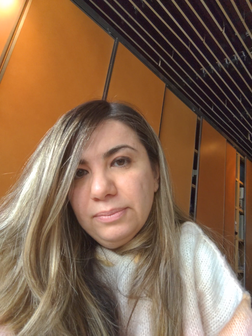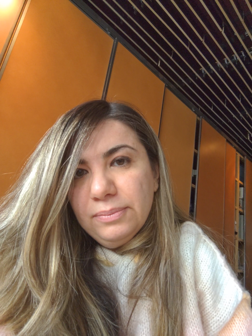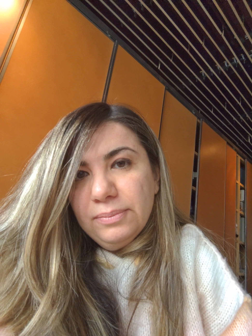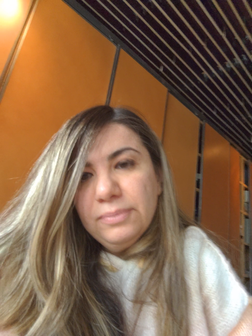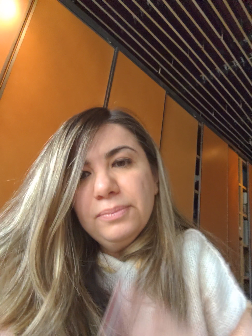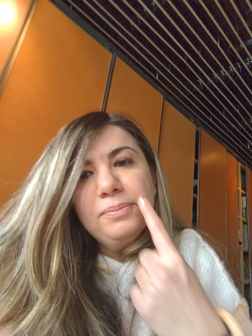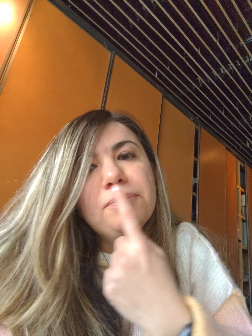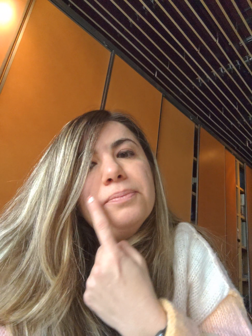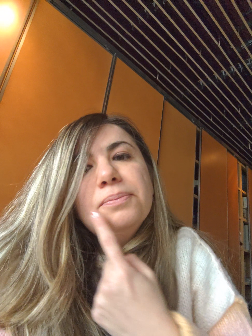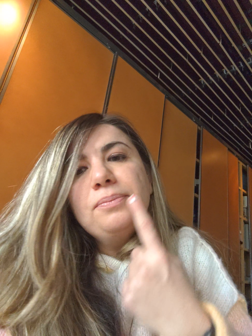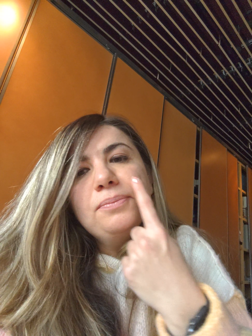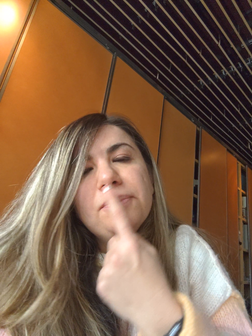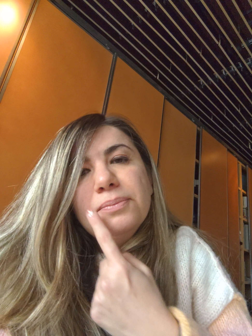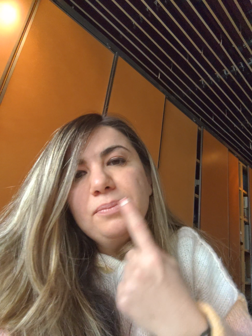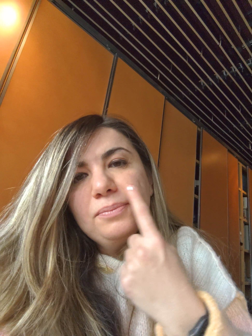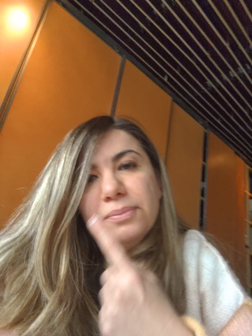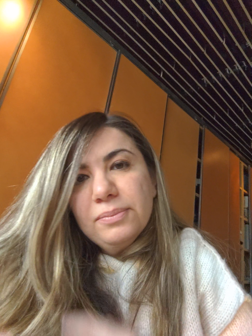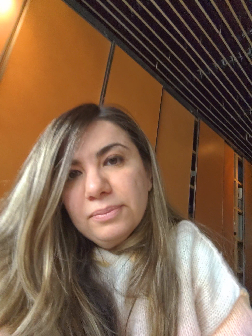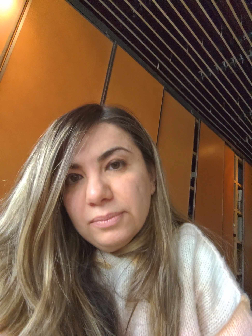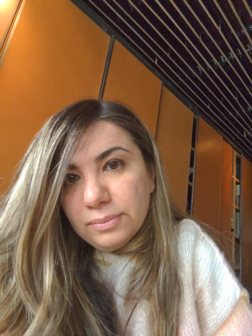lips